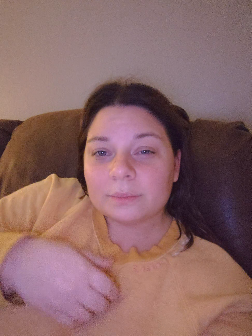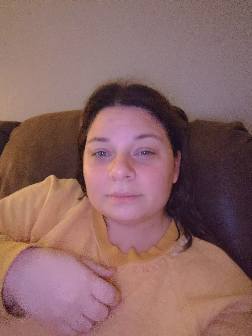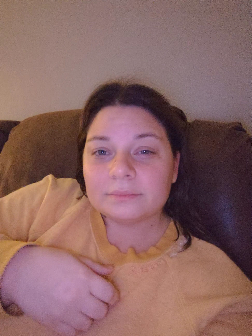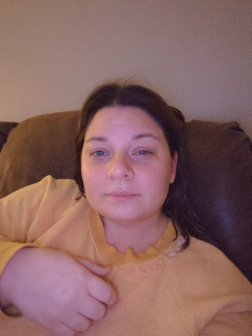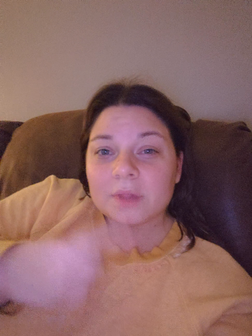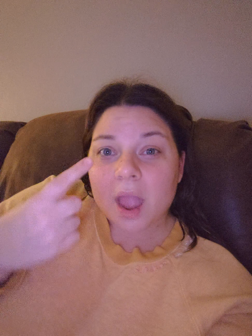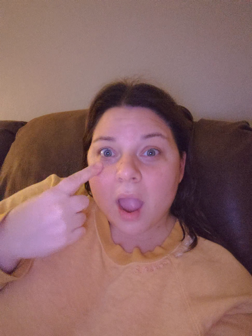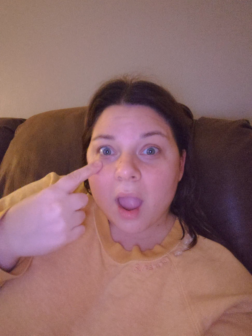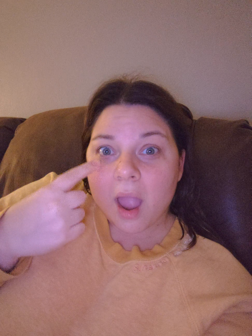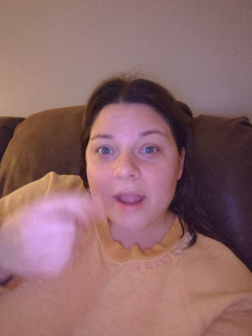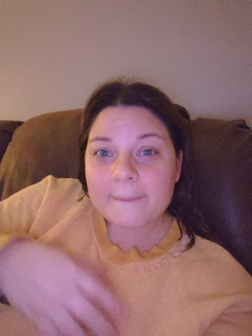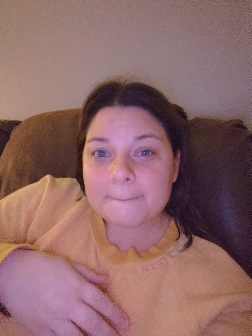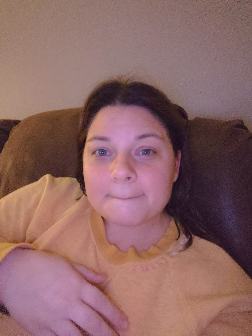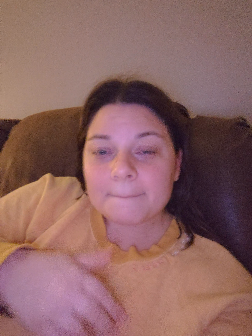eye